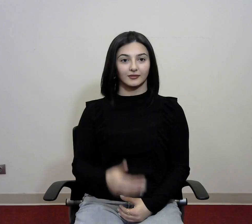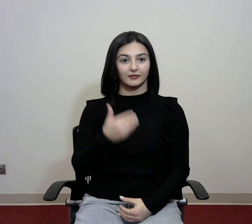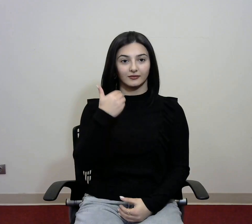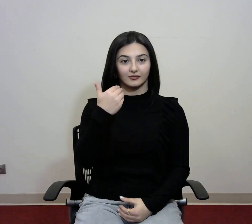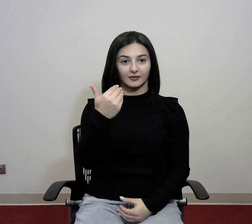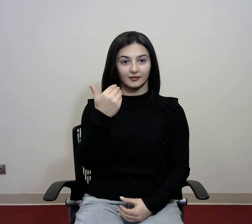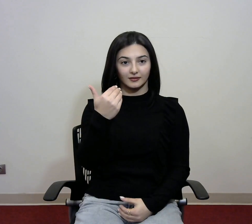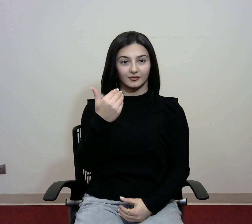siz